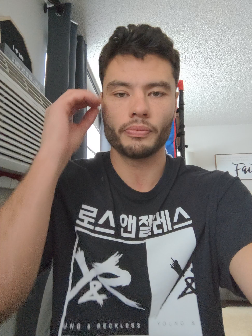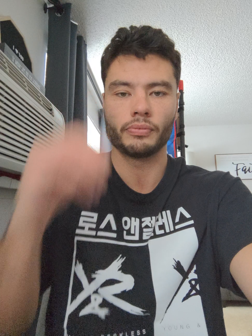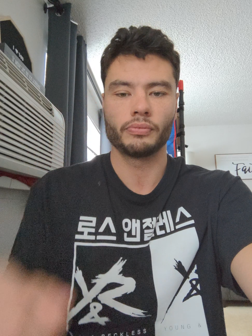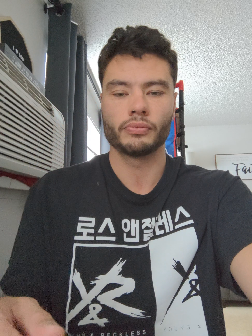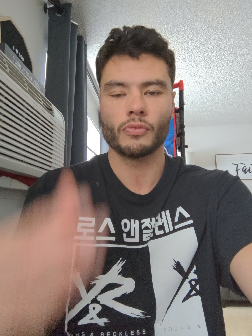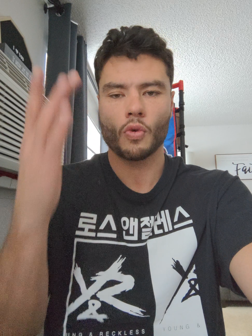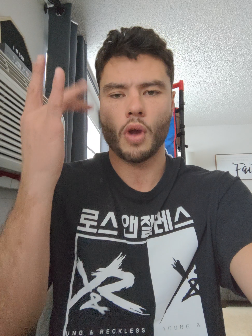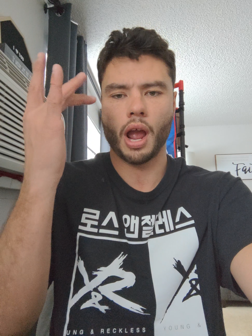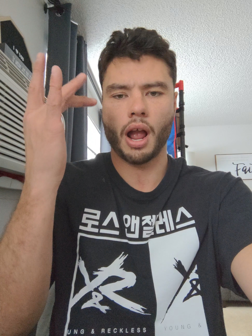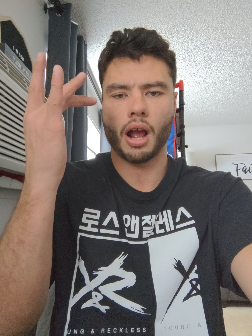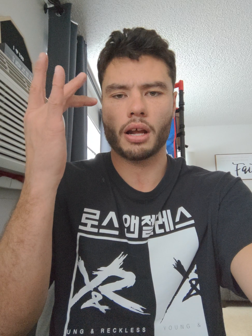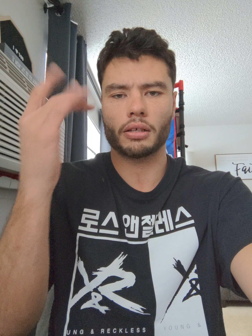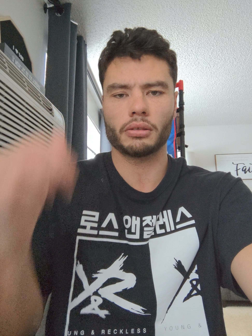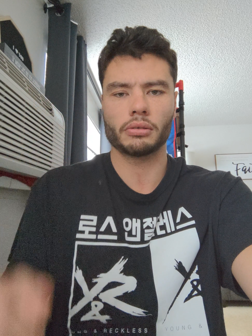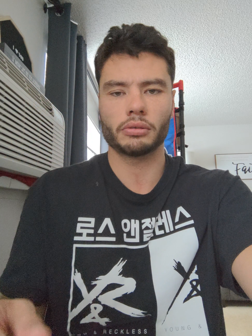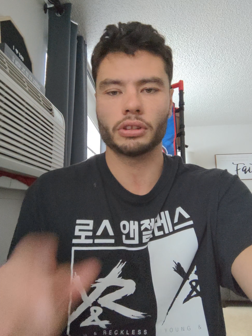why